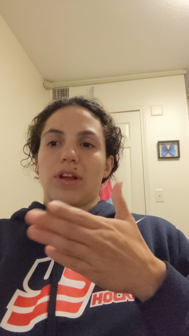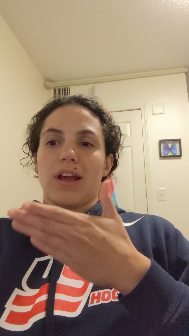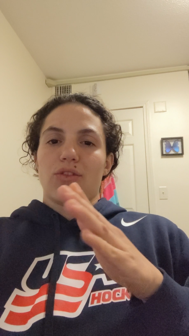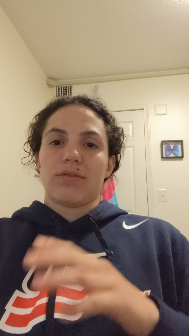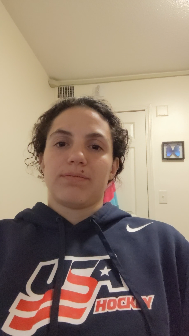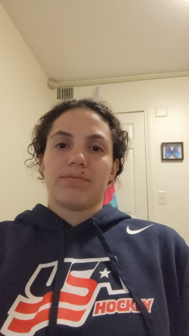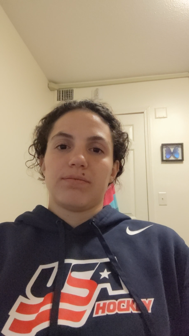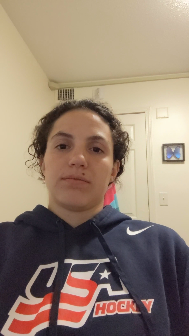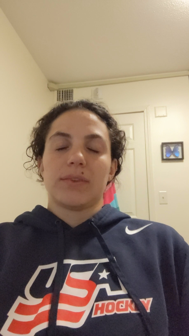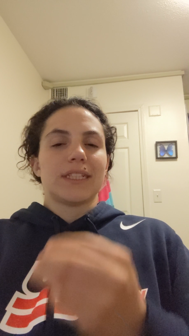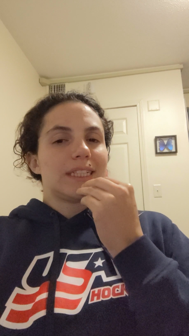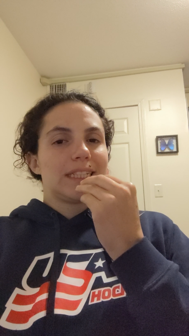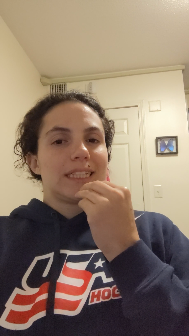eat